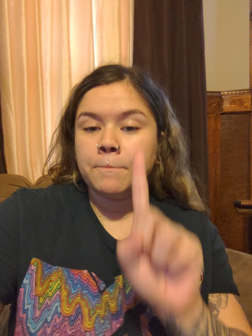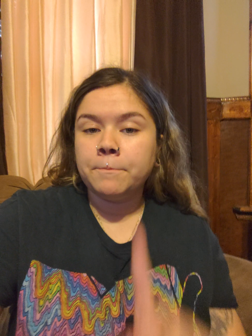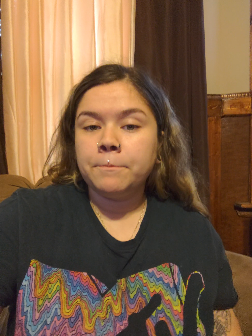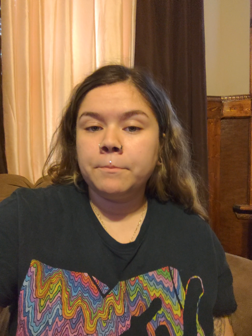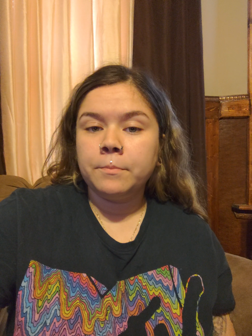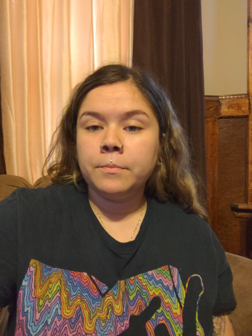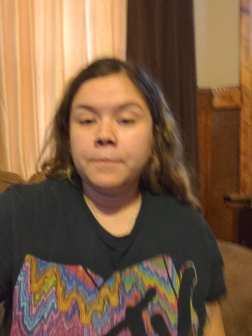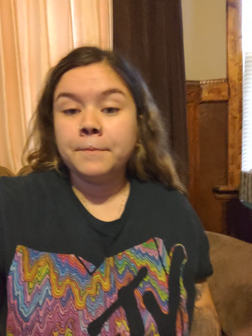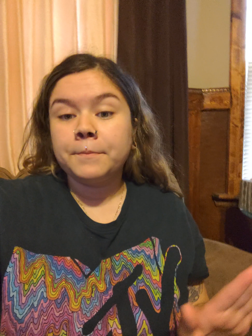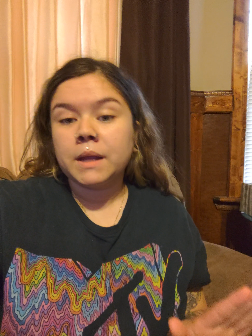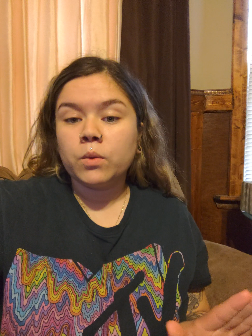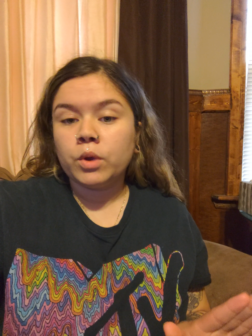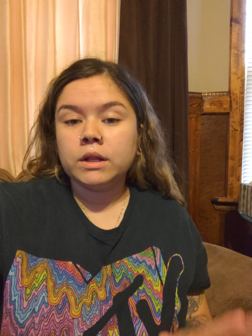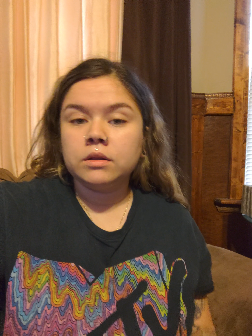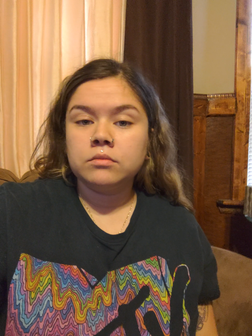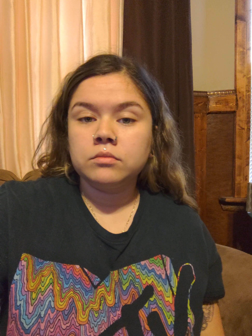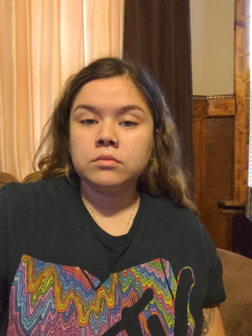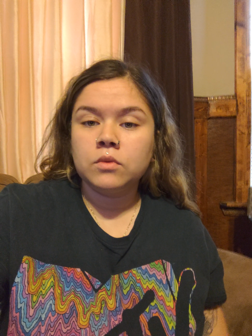penguin